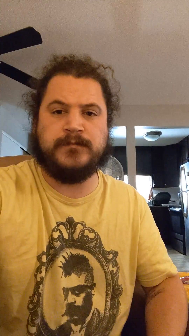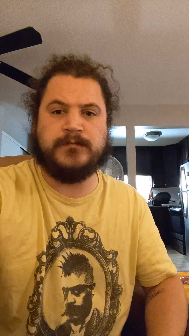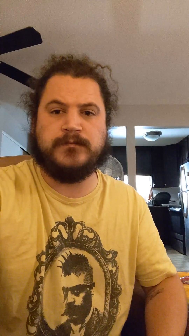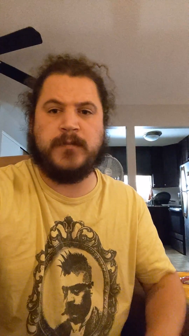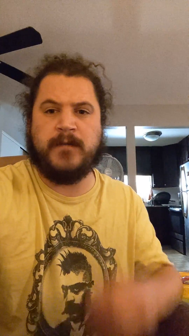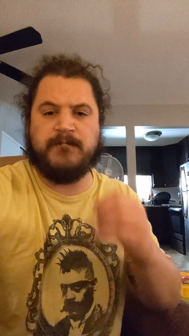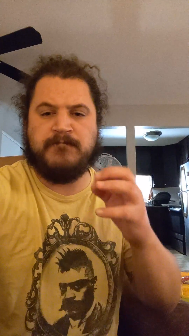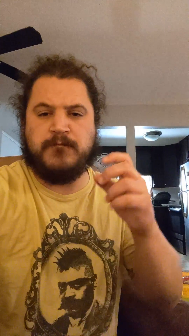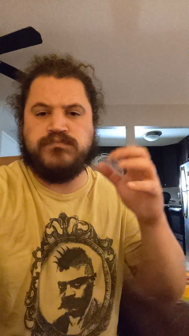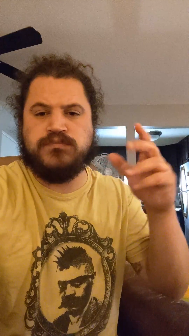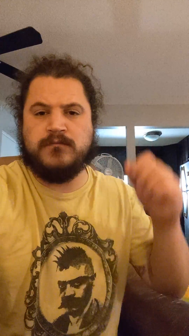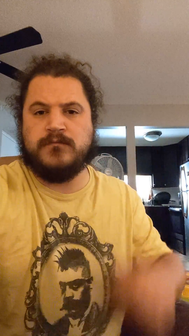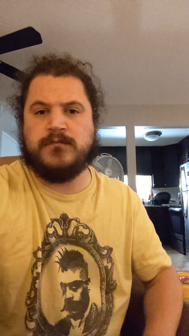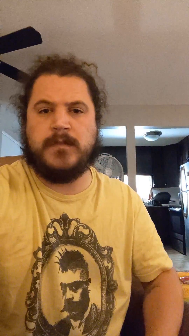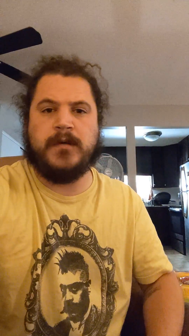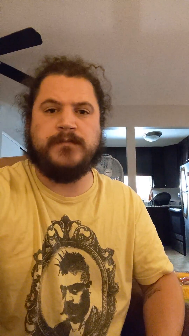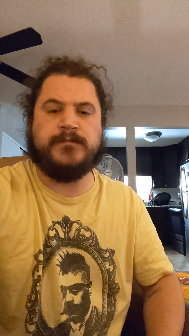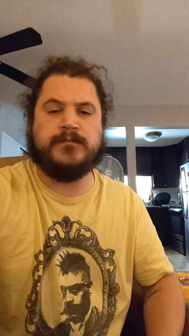bubbles